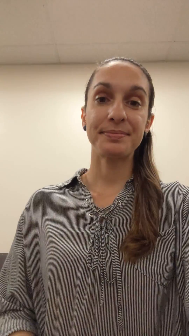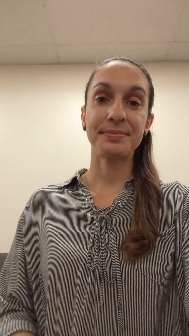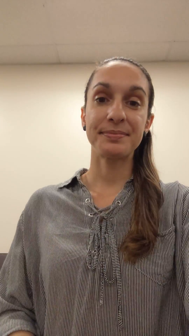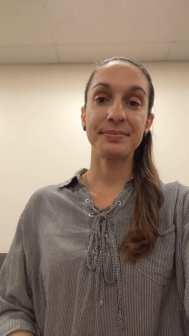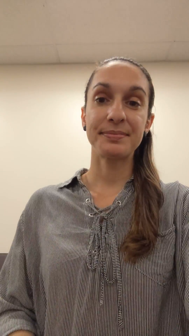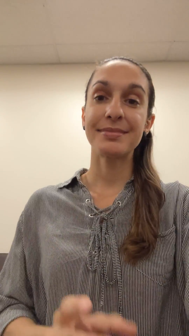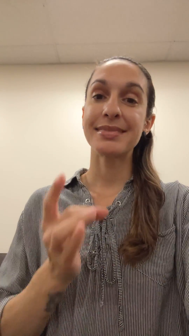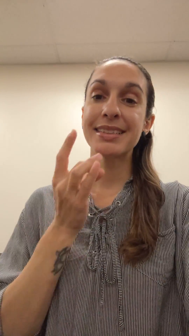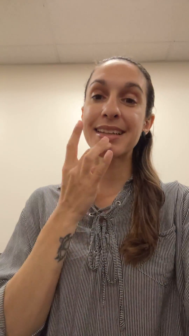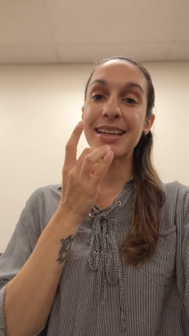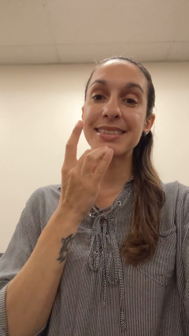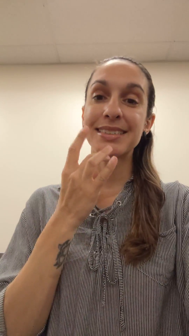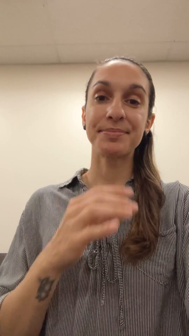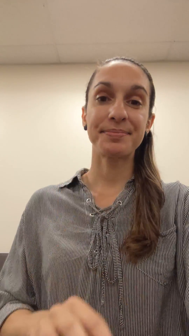light bulb